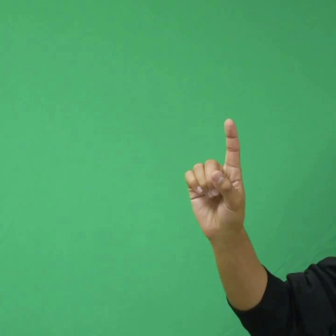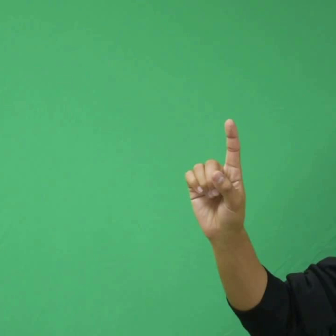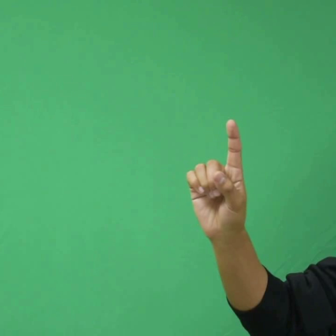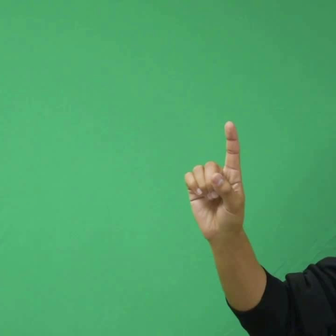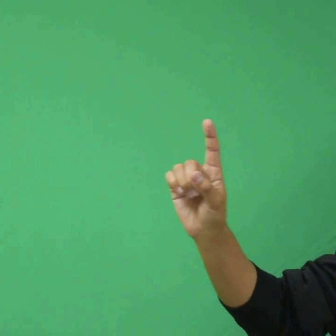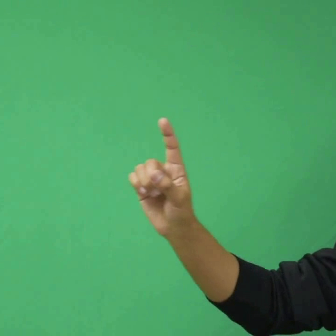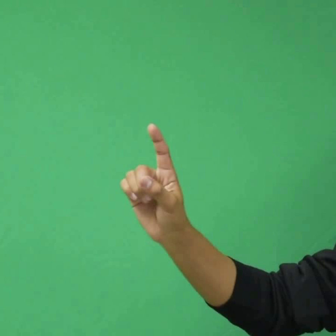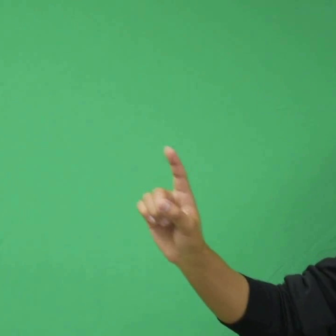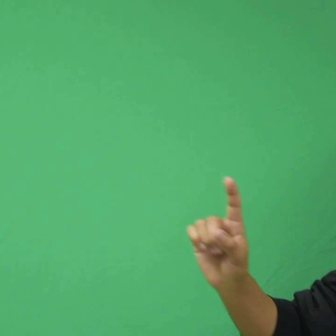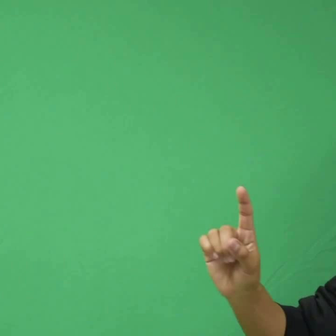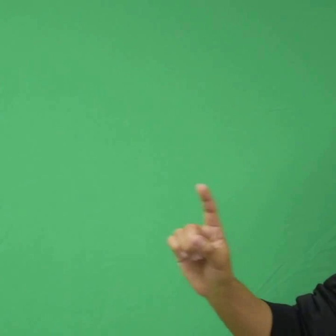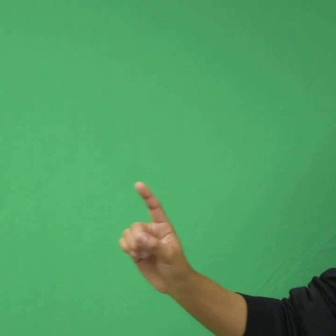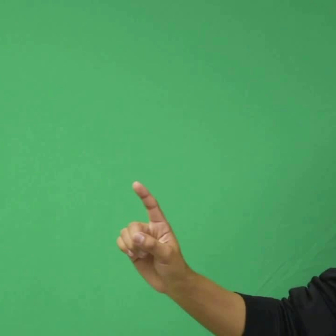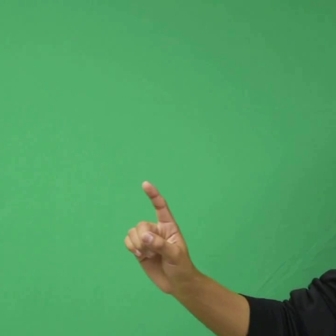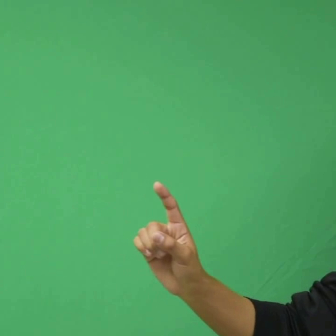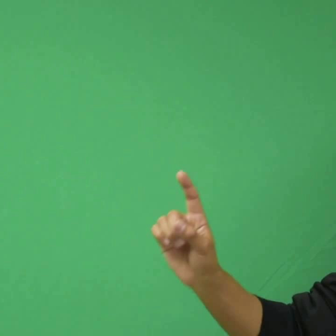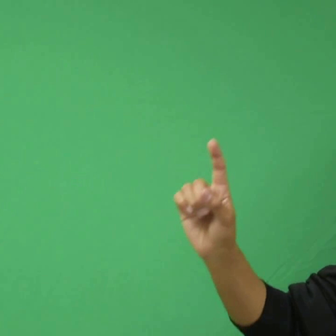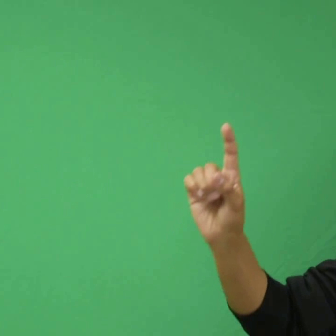Z